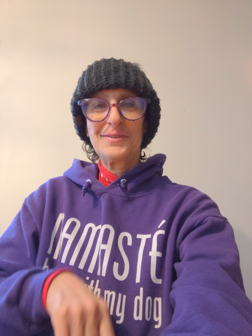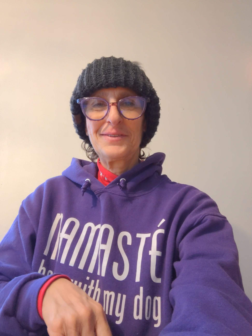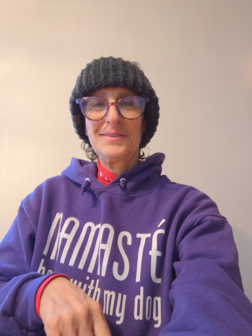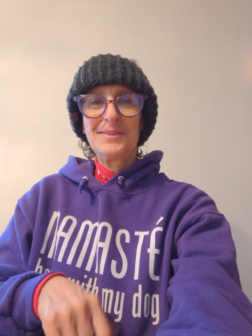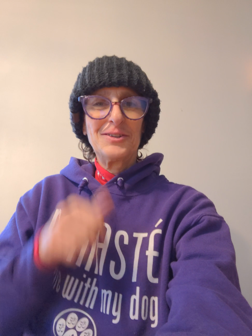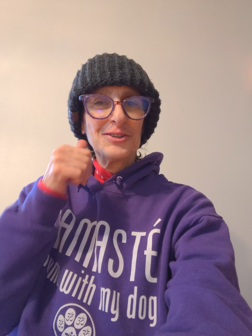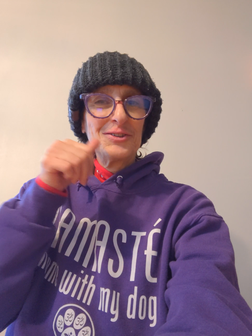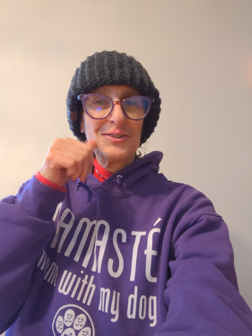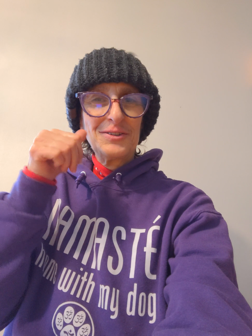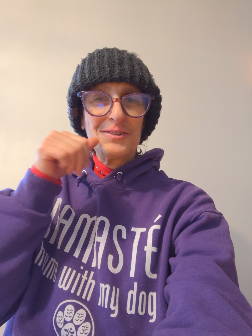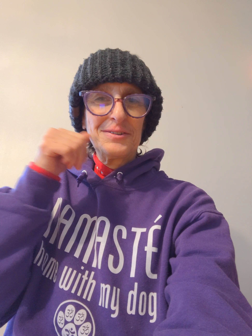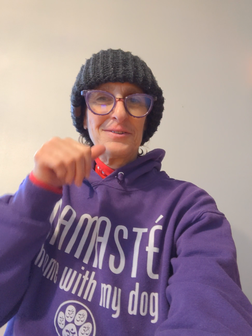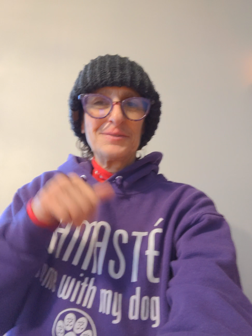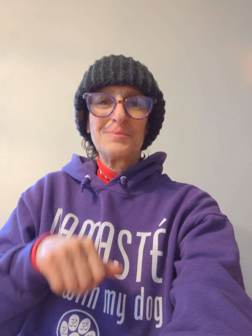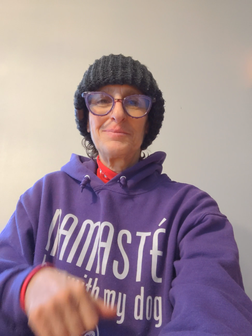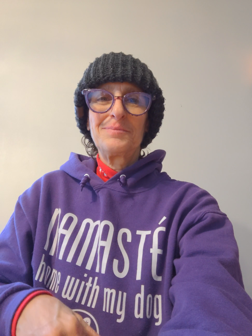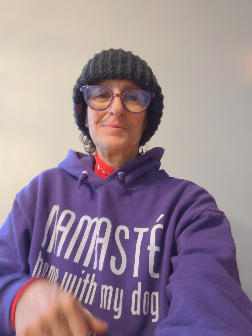girl